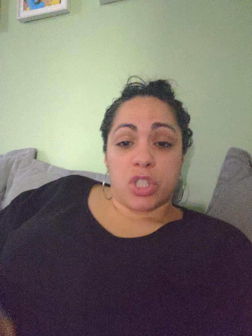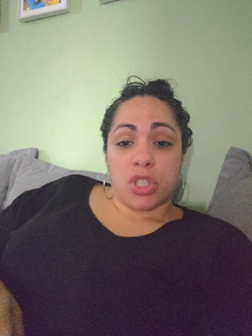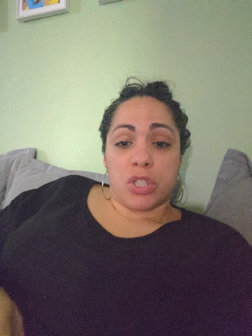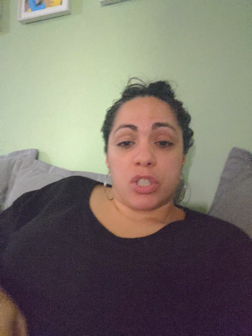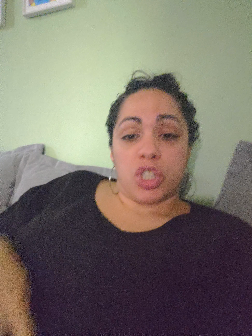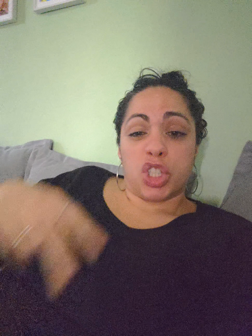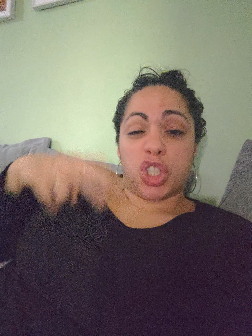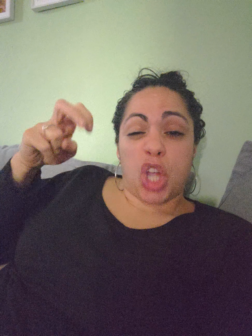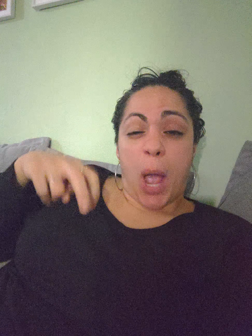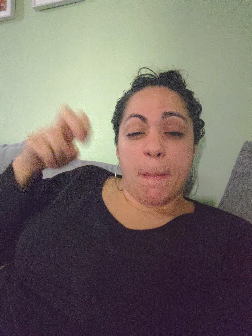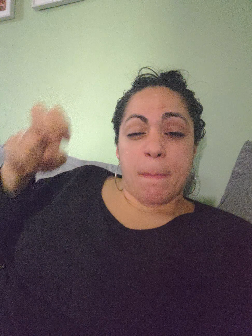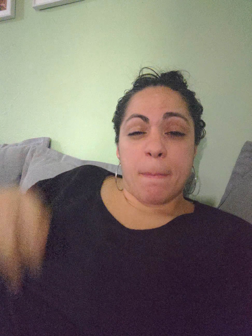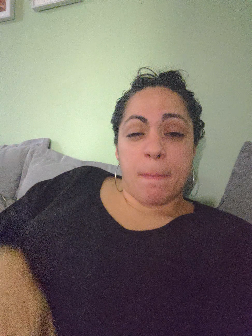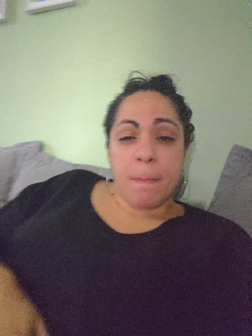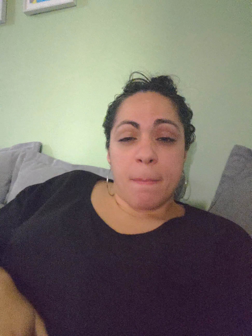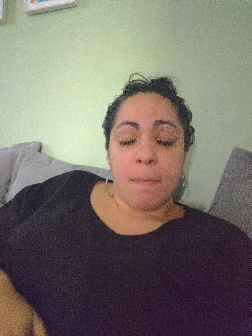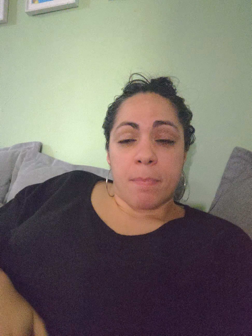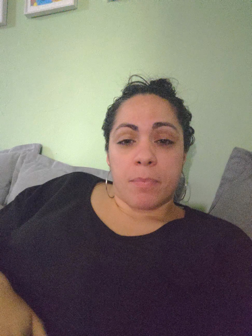jump